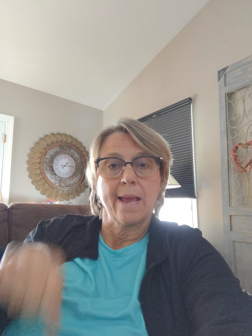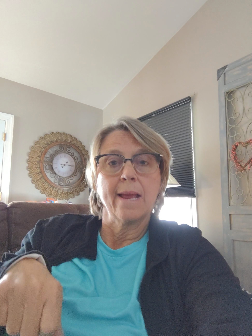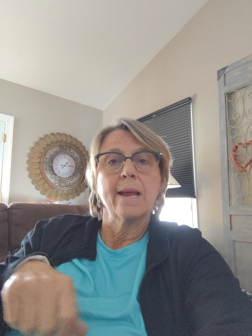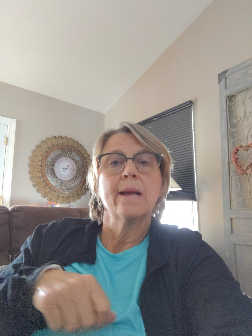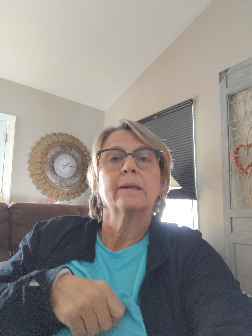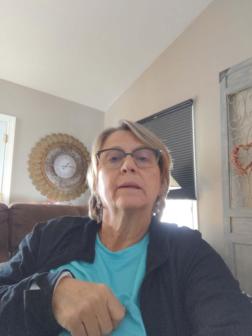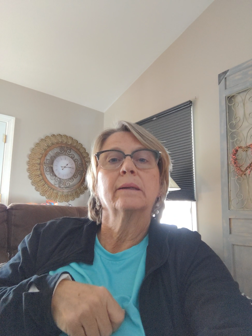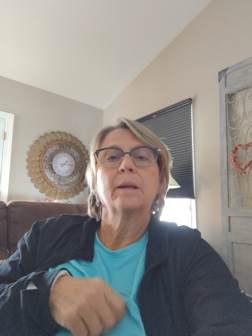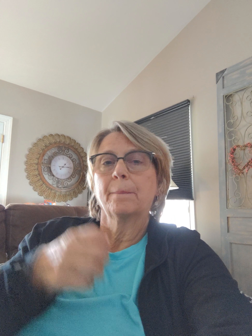can